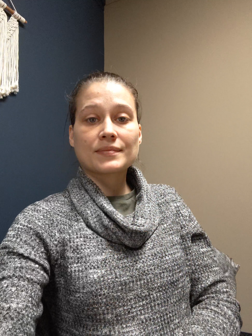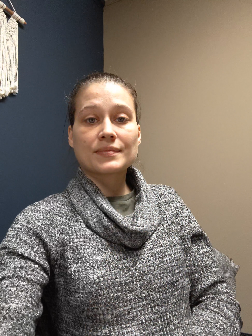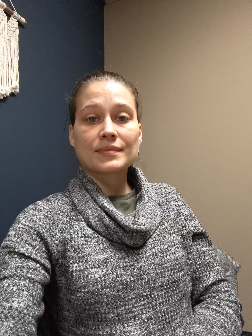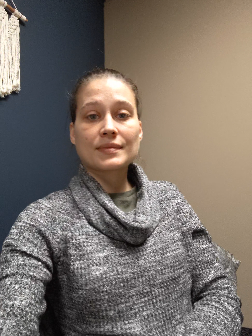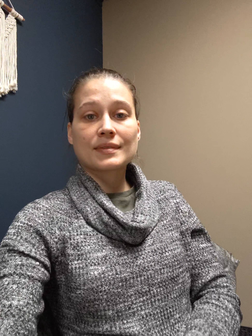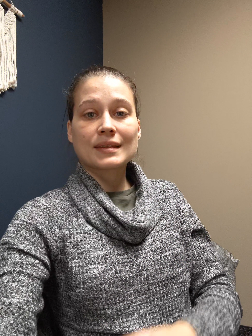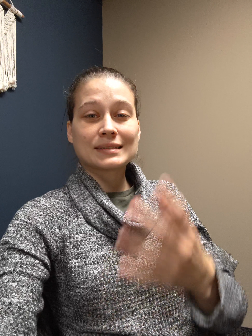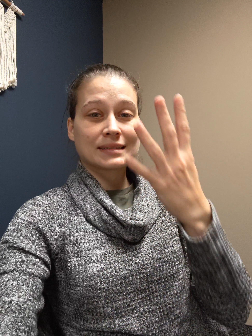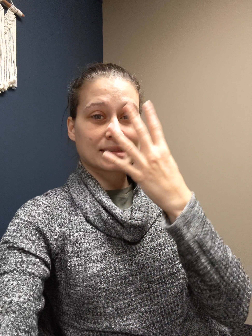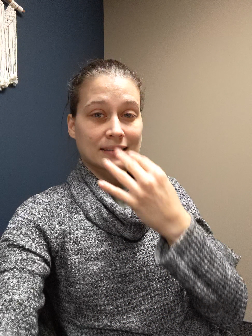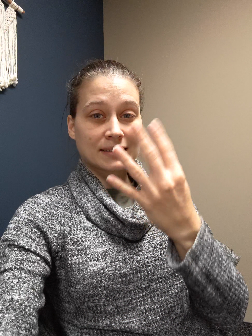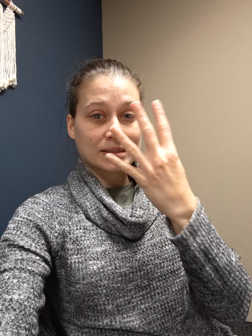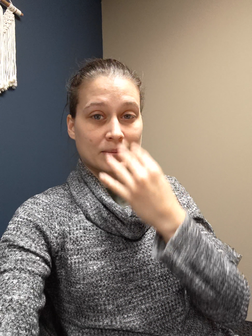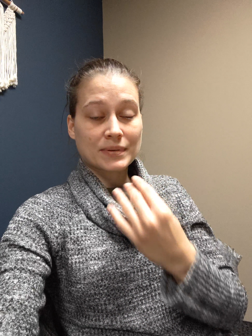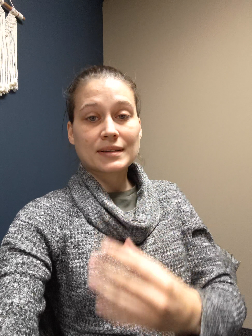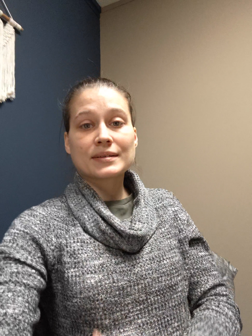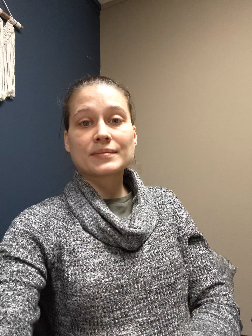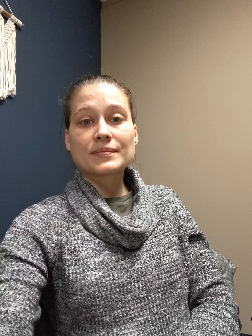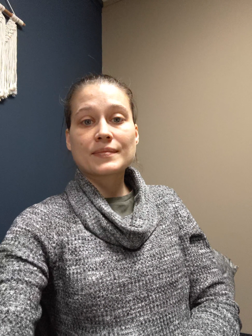sleepy